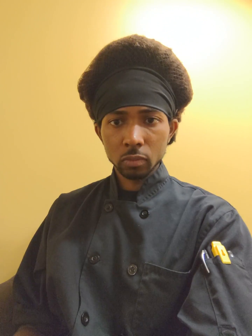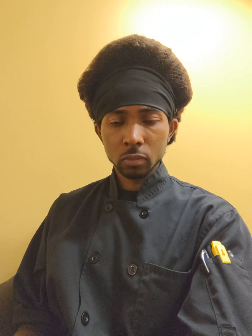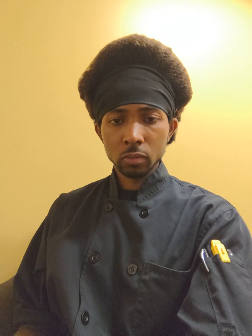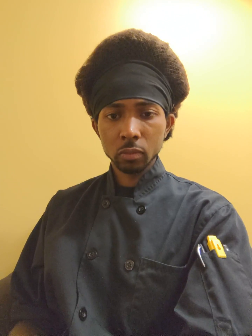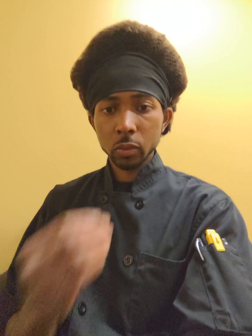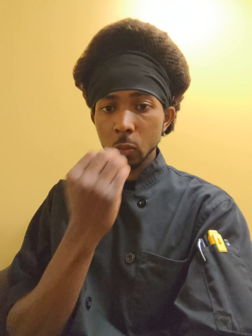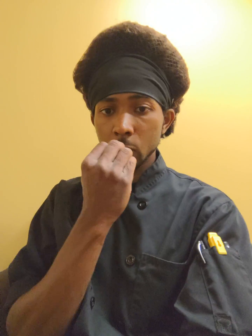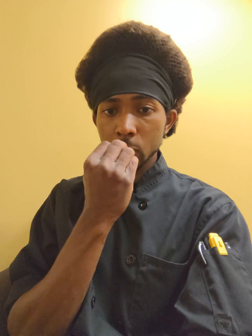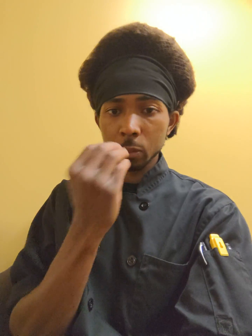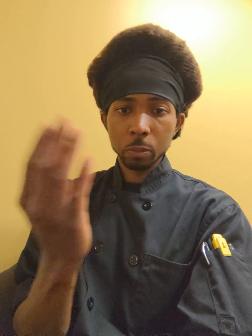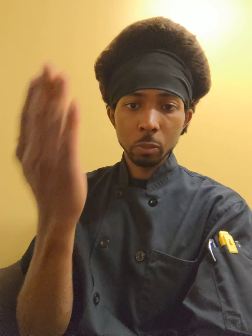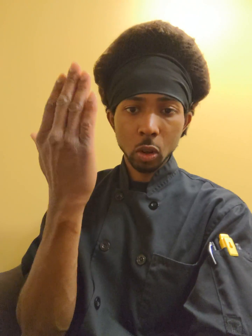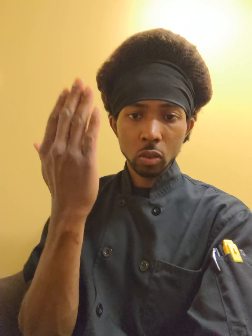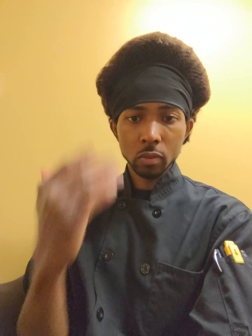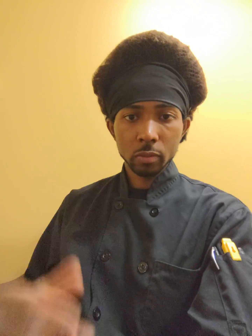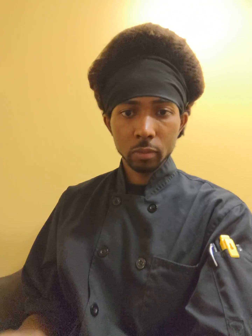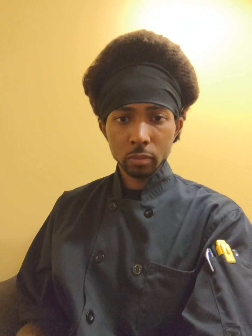breakfast